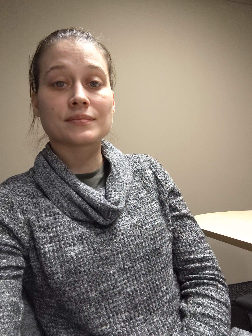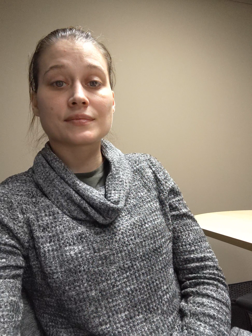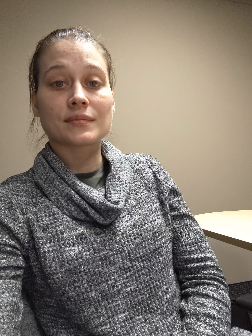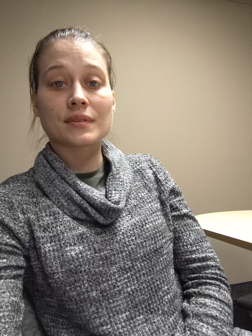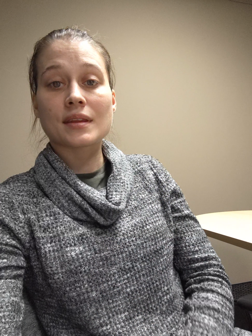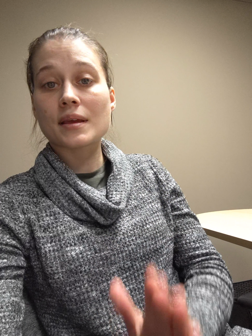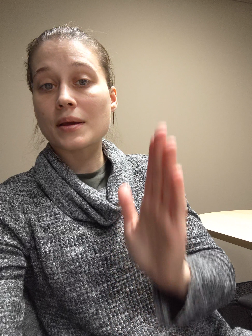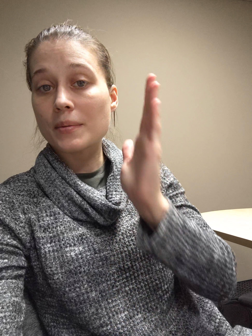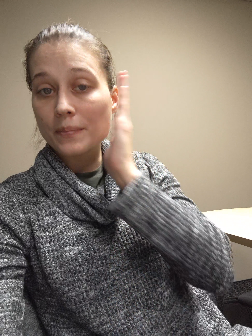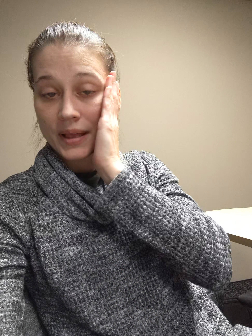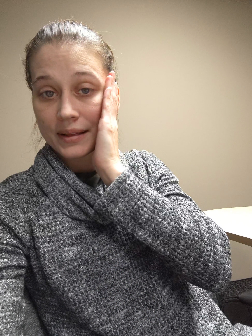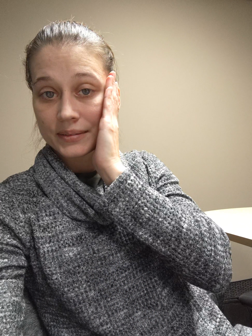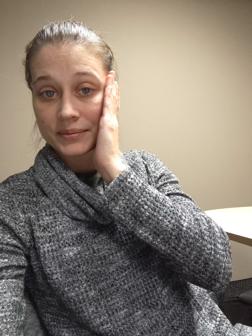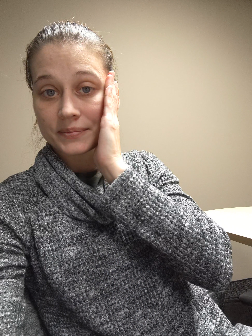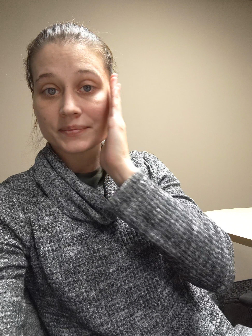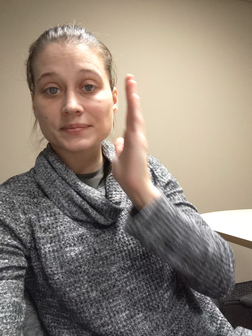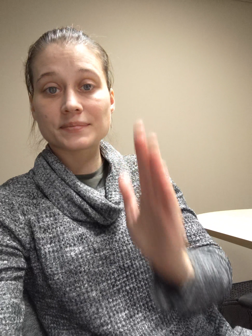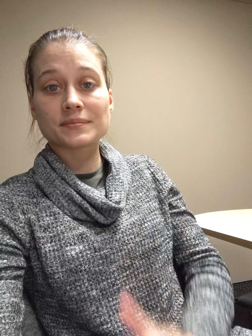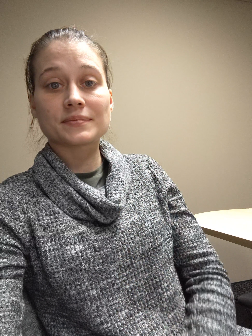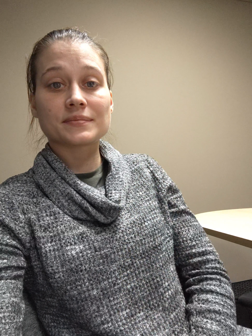bed